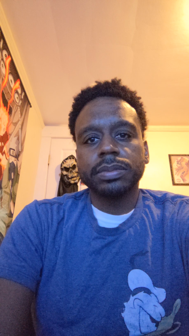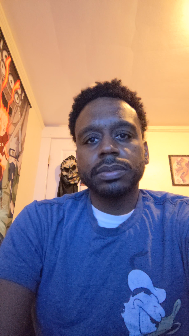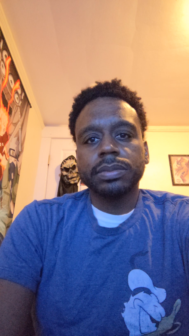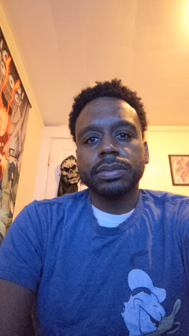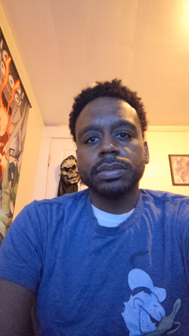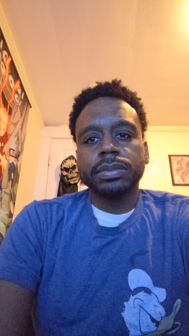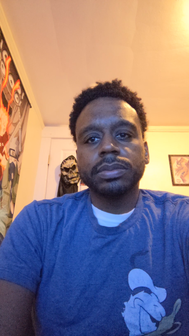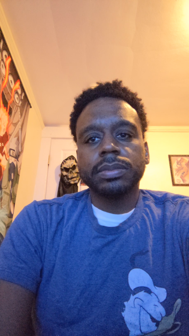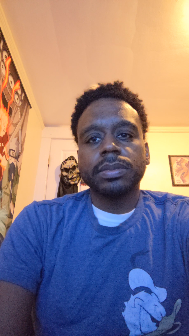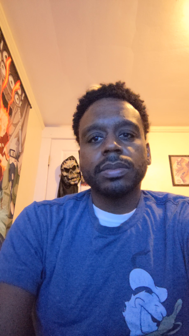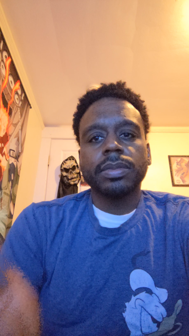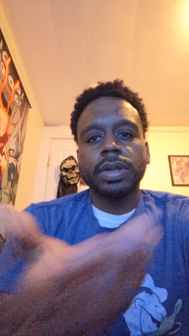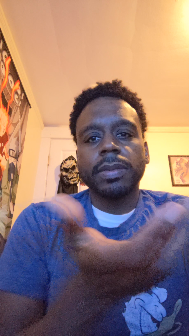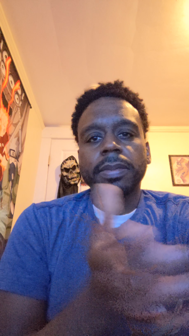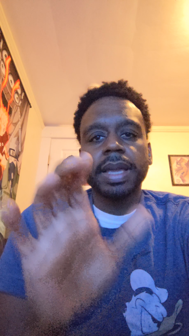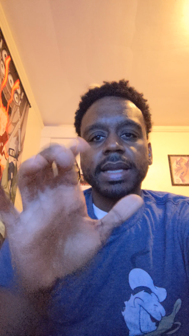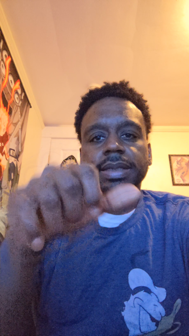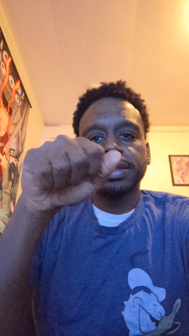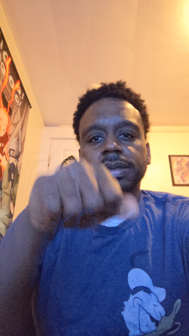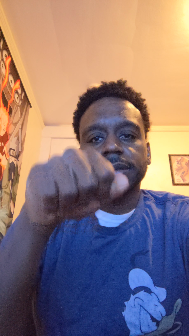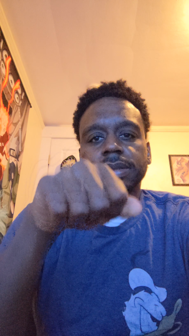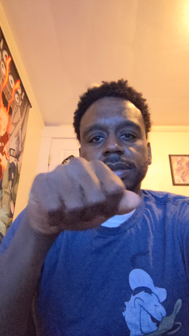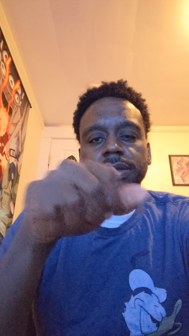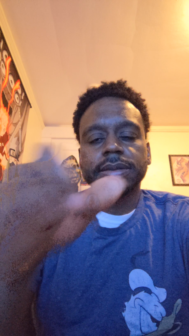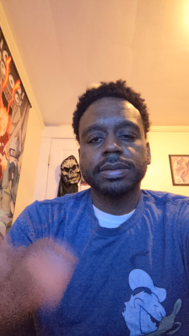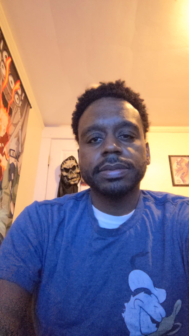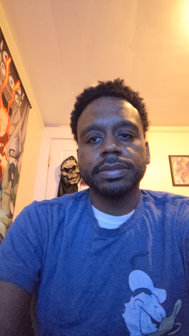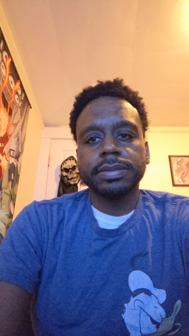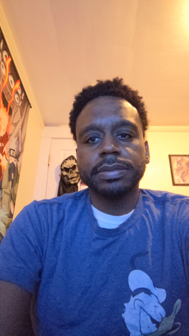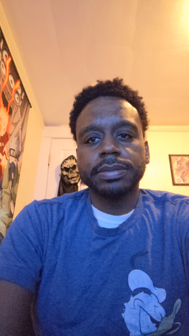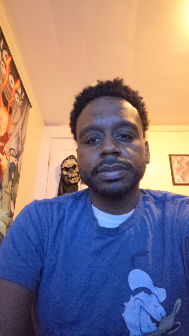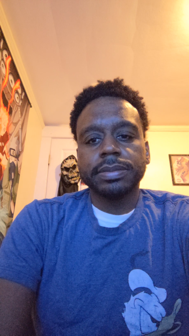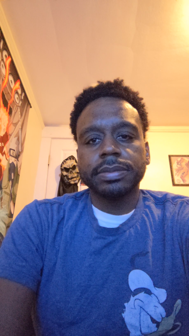basket